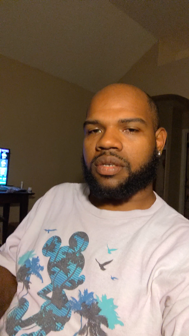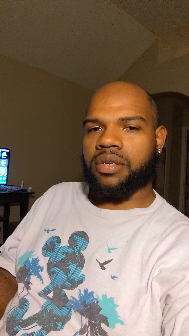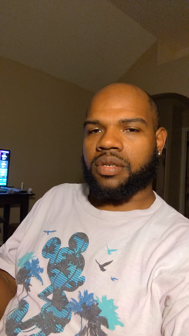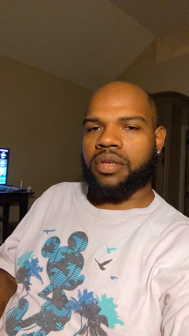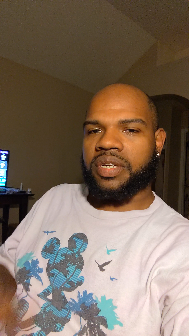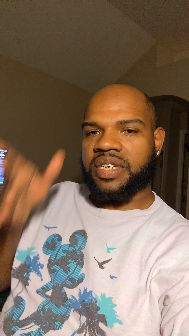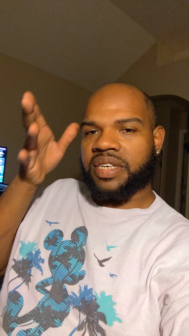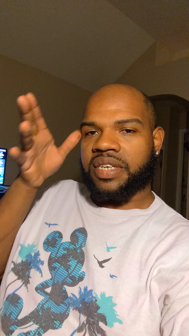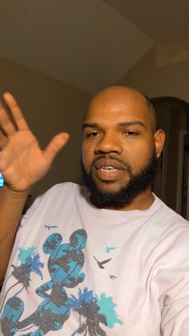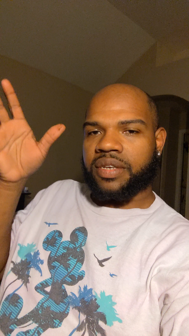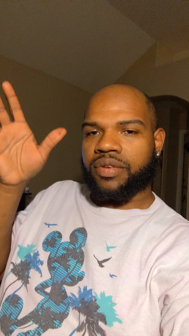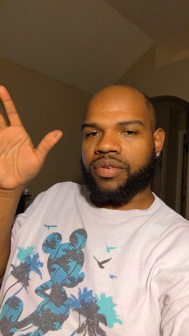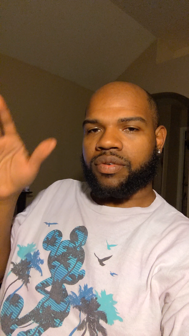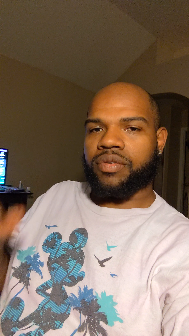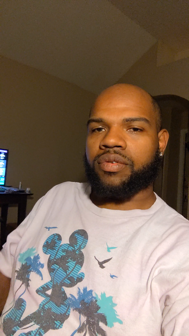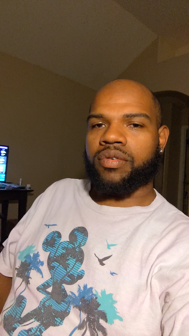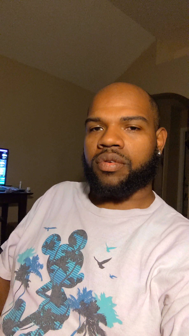deer